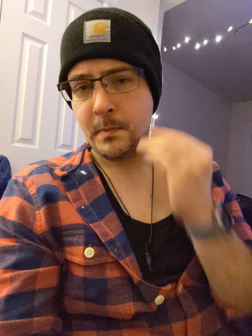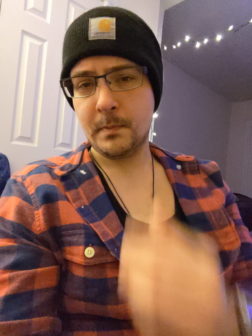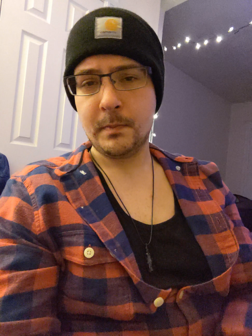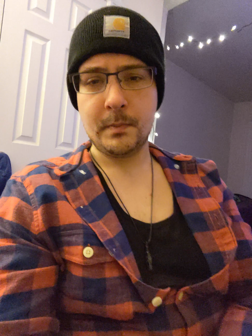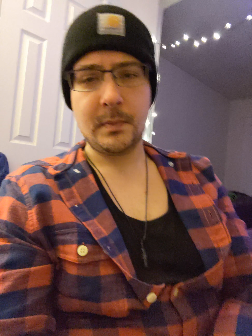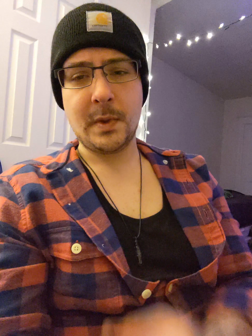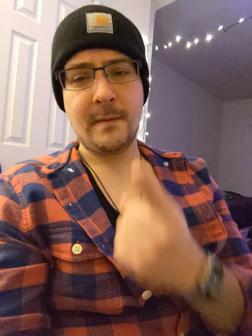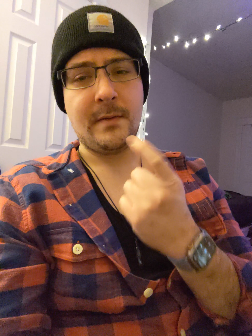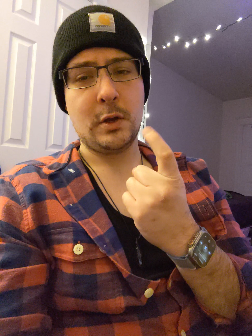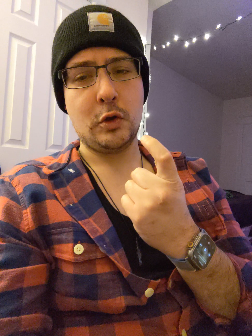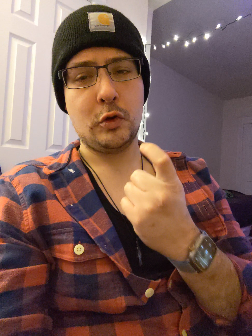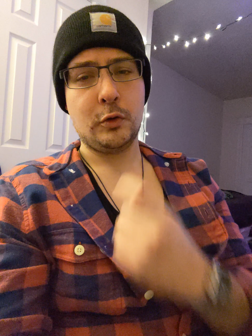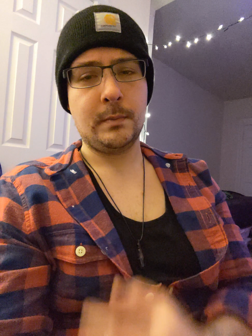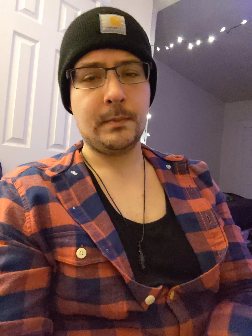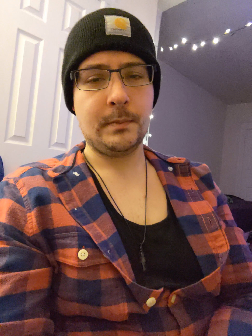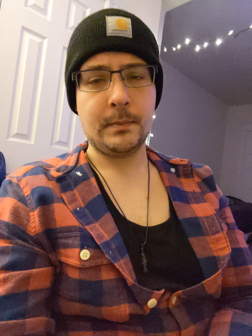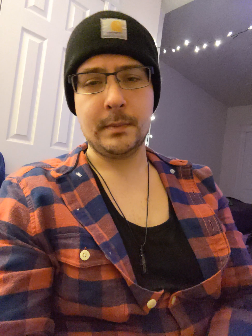finger